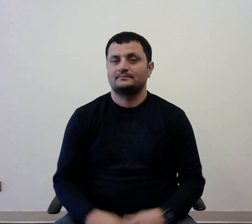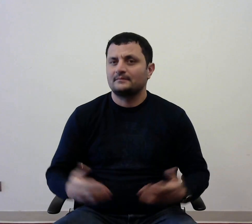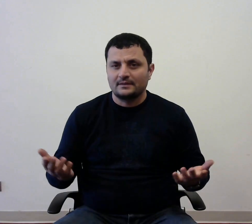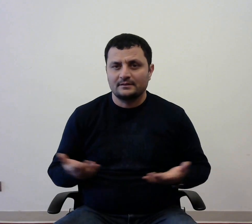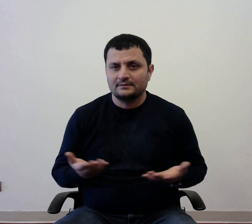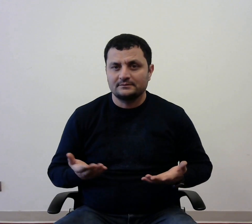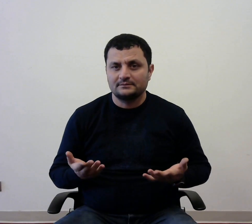hansı